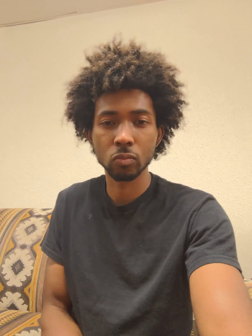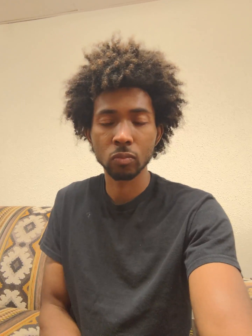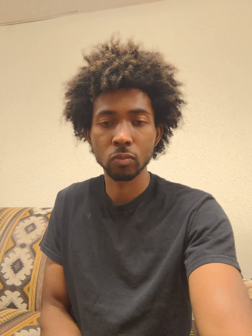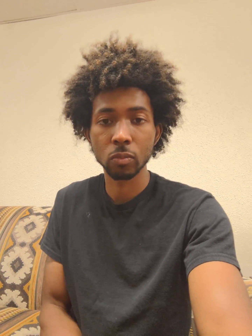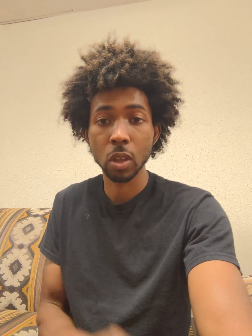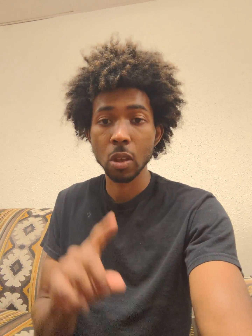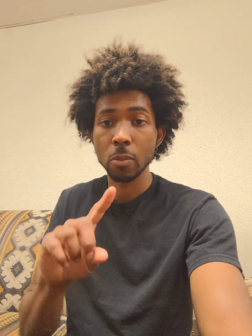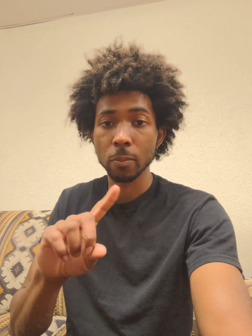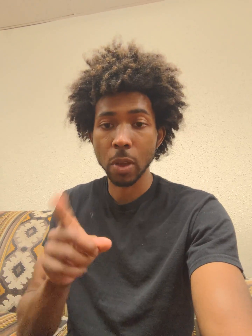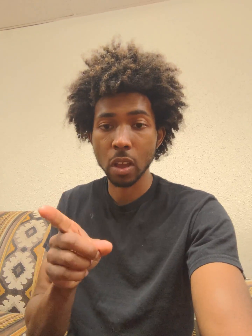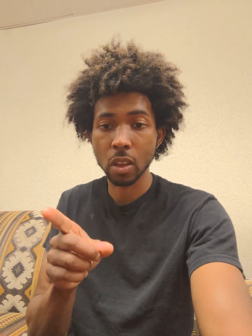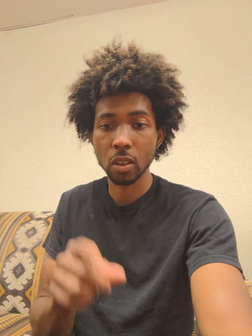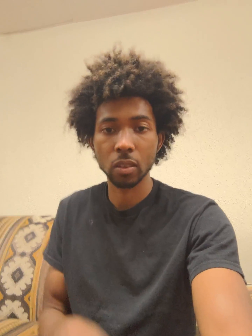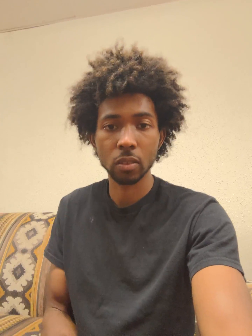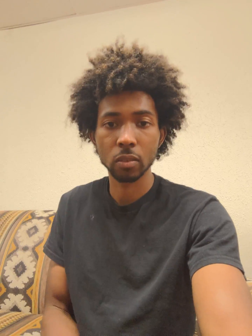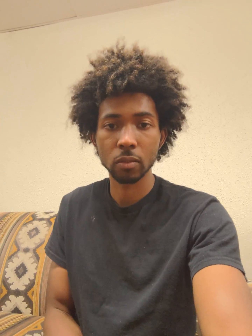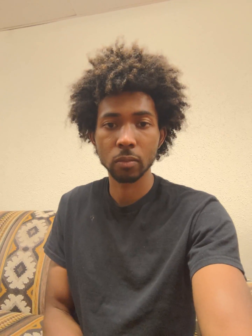but